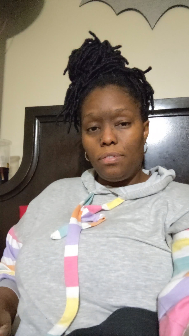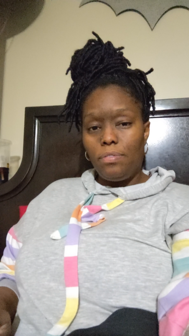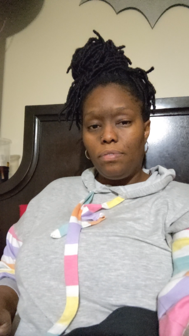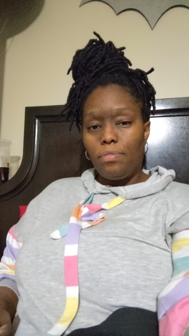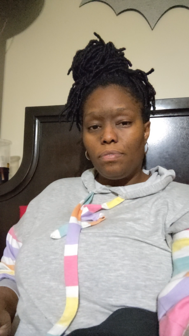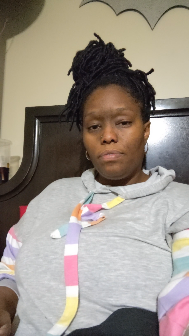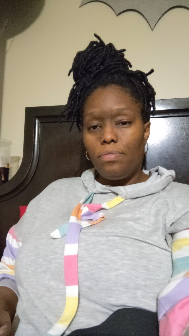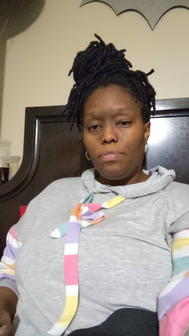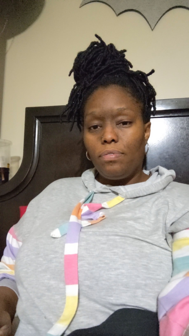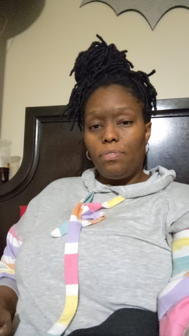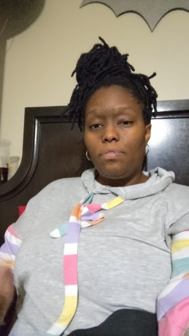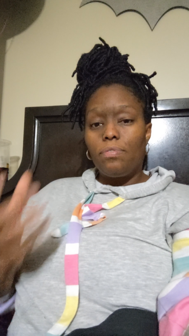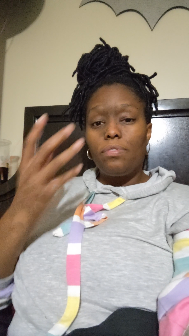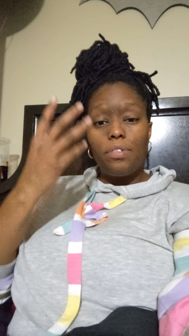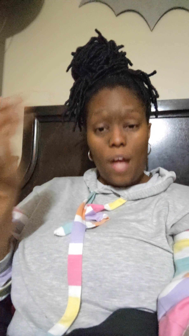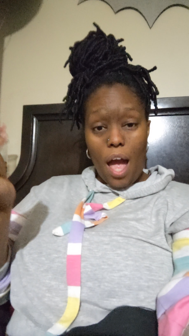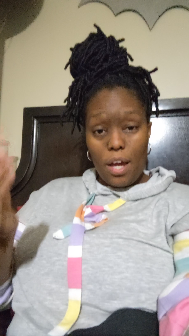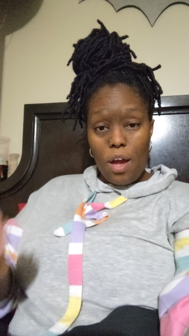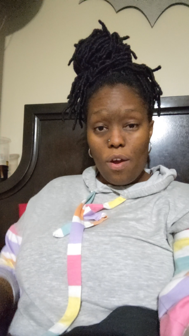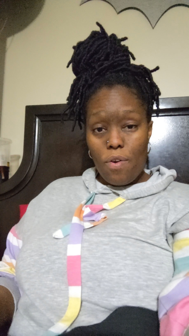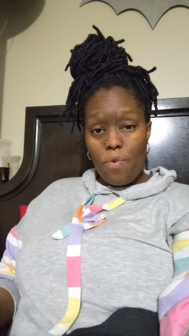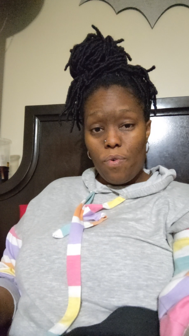got to